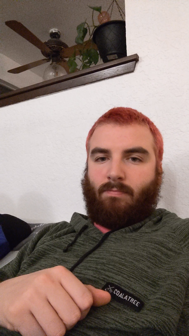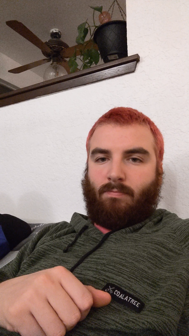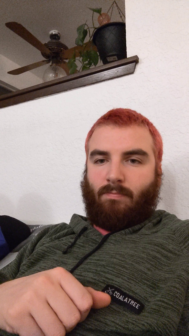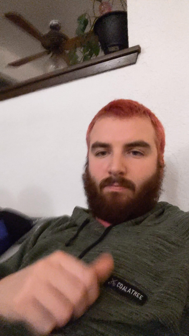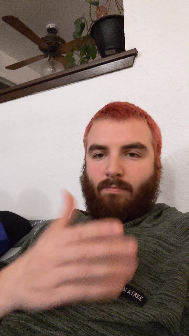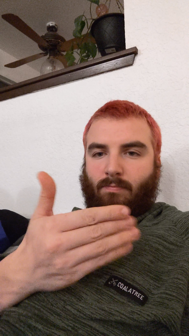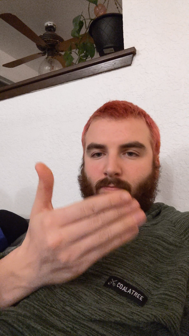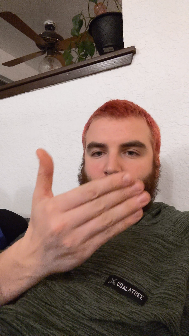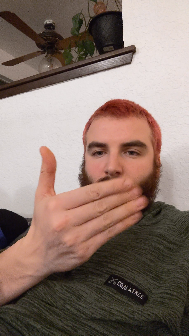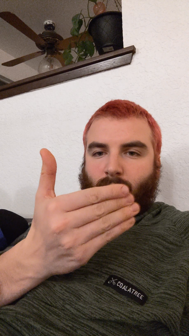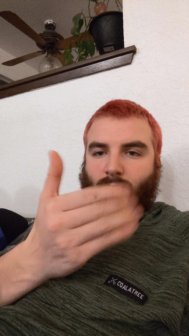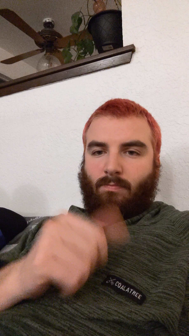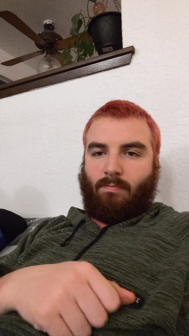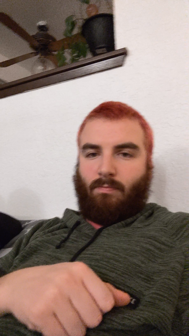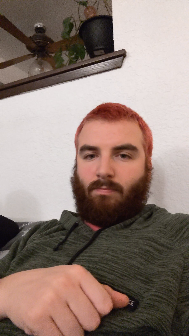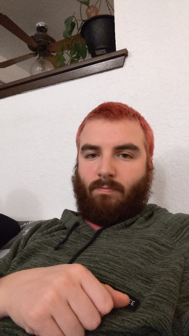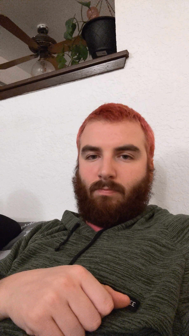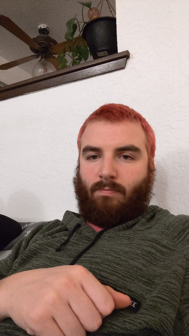butterfly